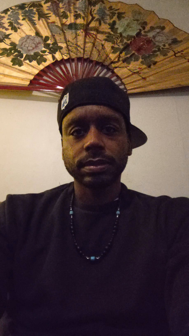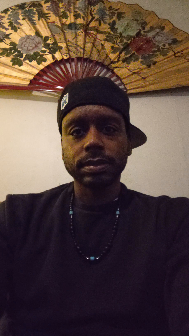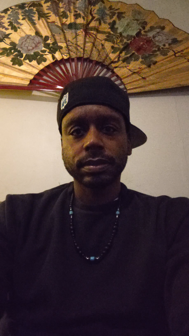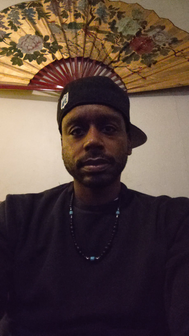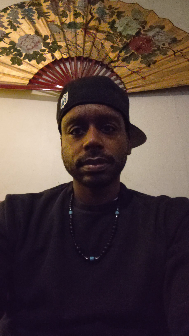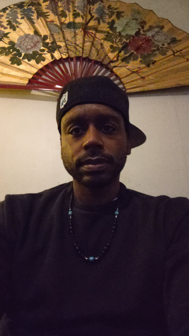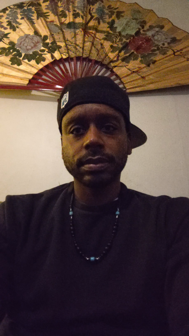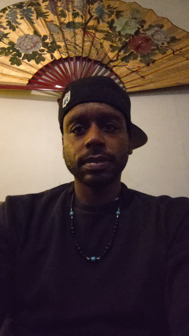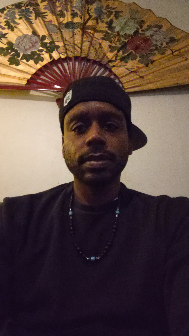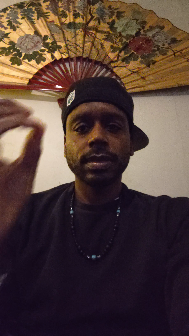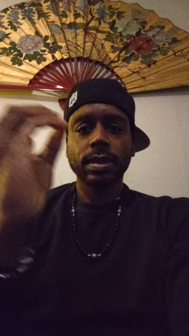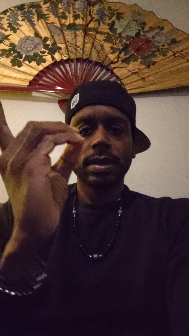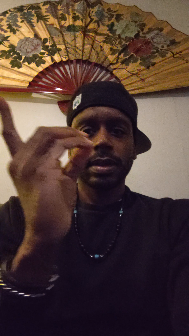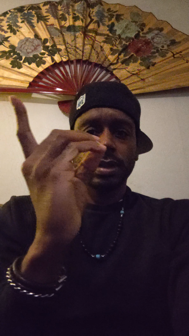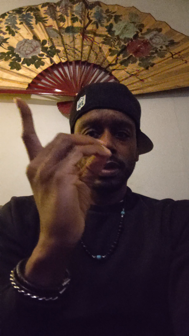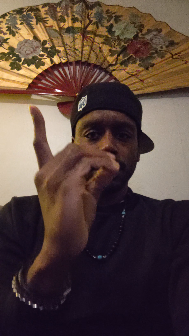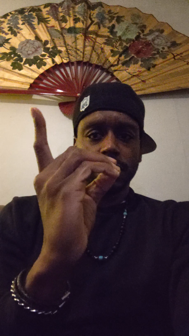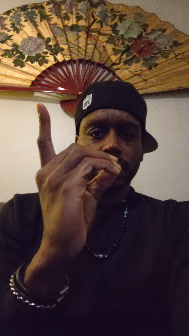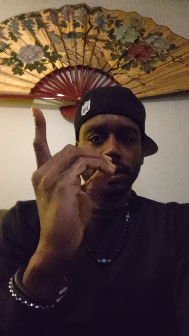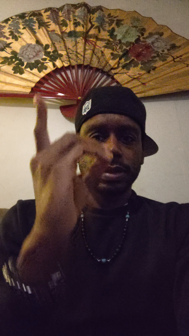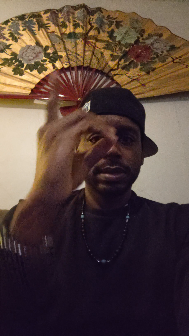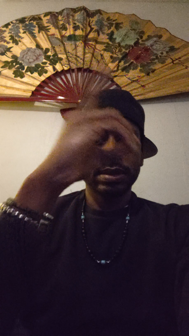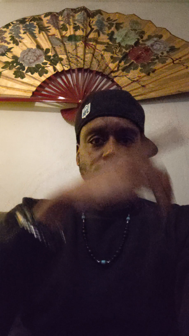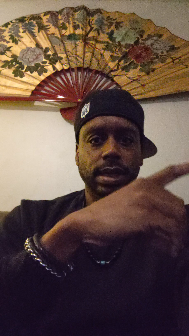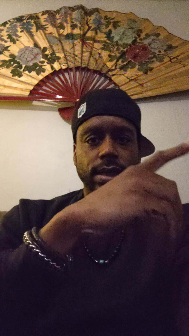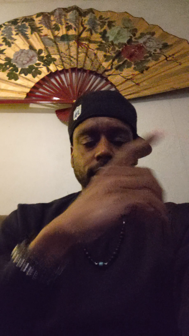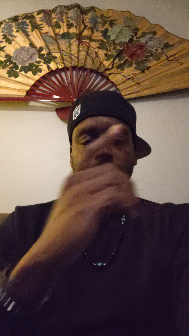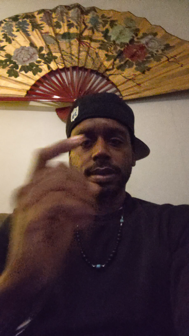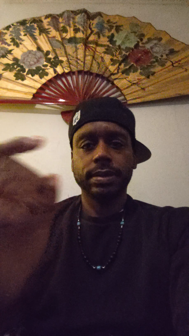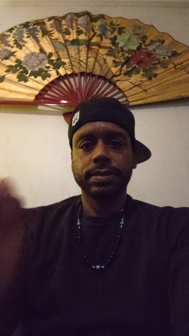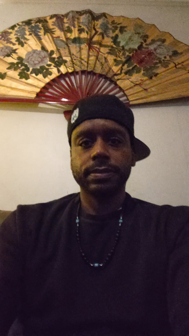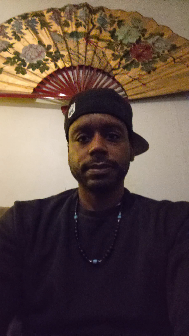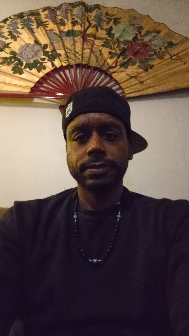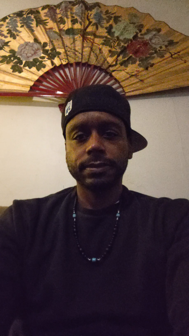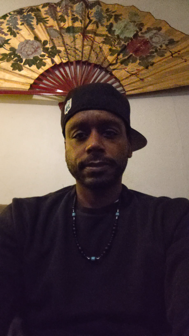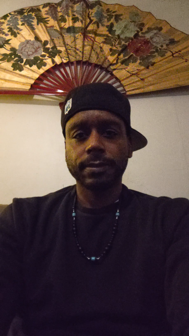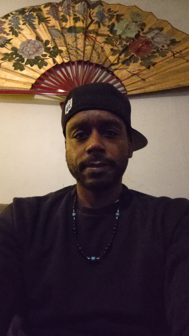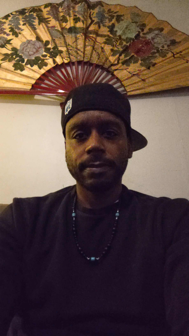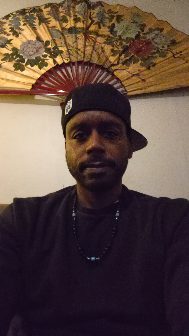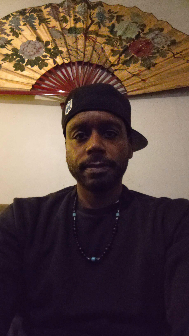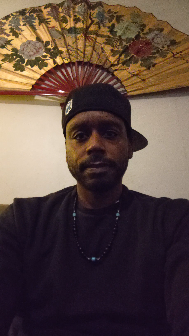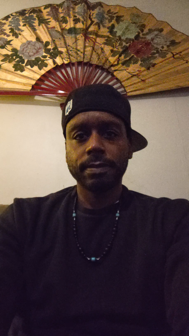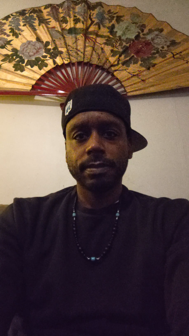day